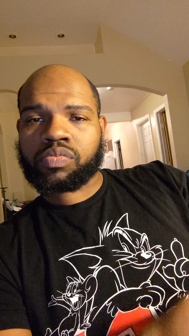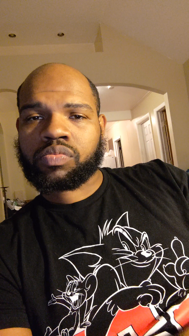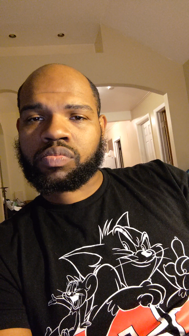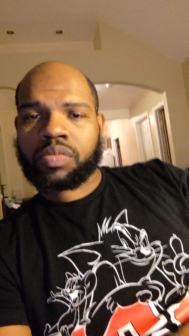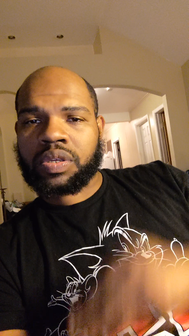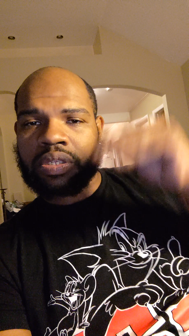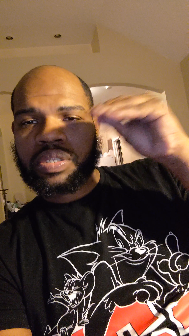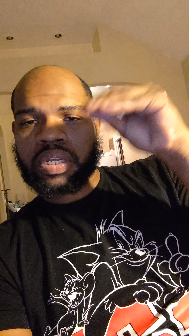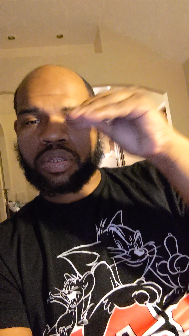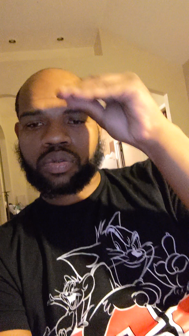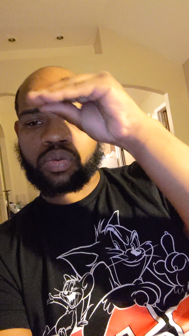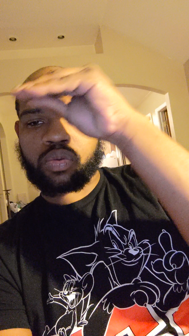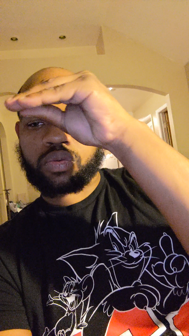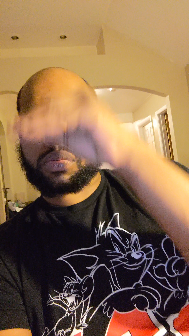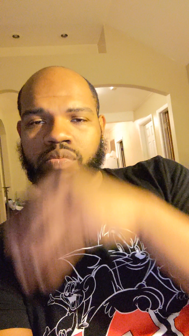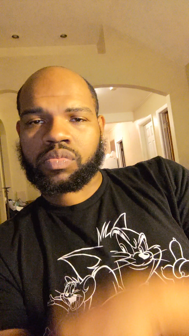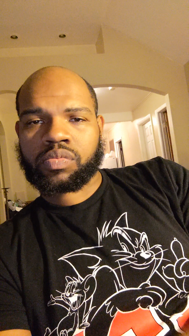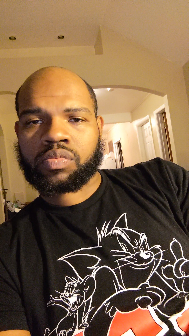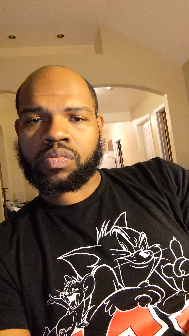dinosaur